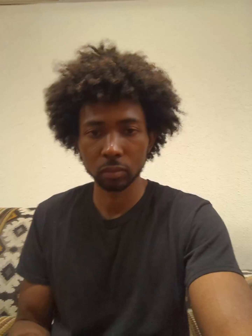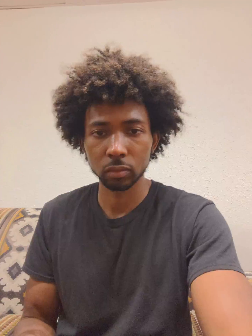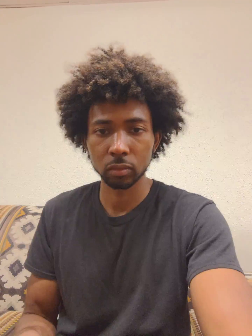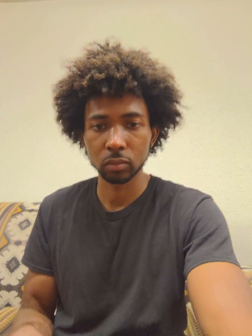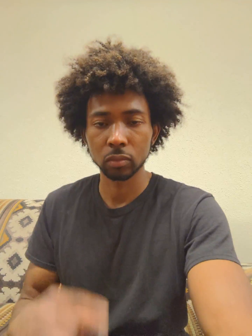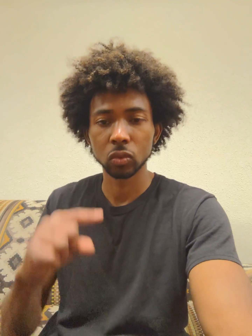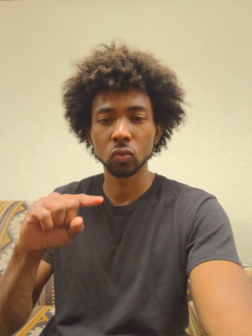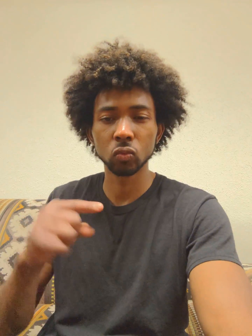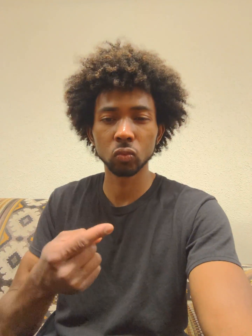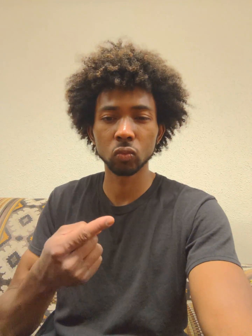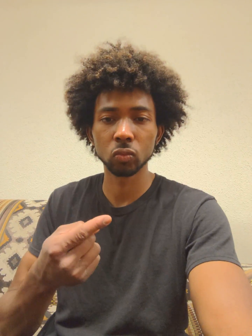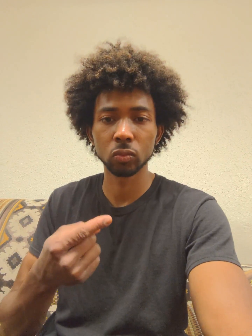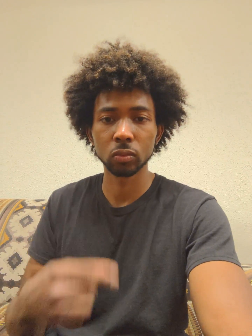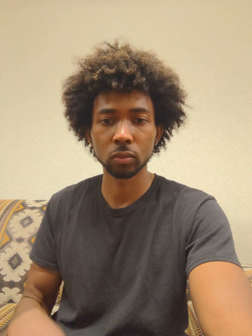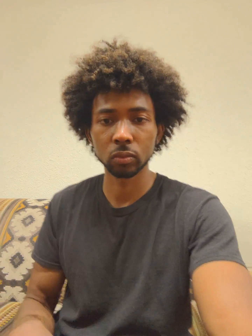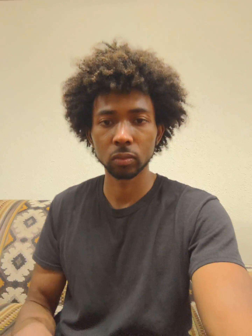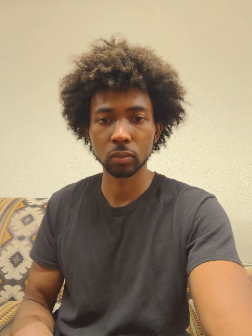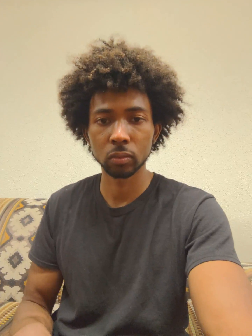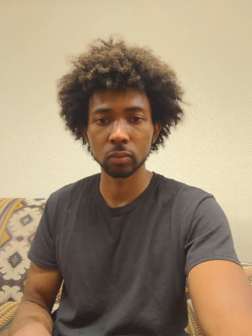hurt